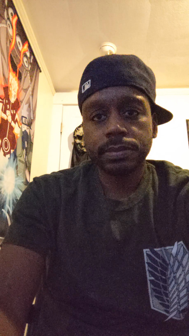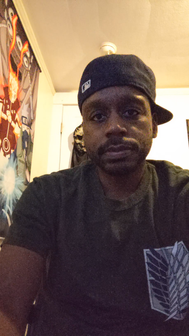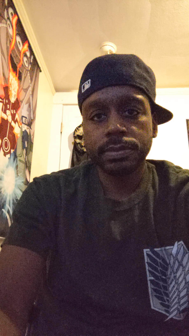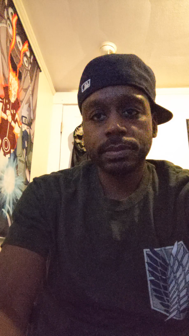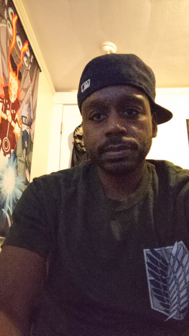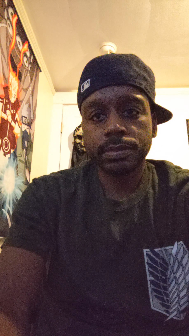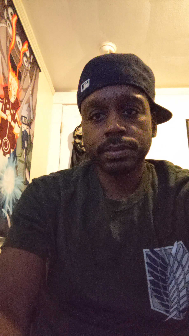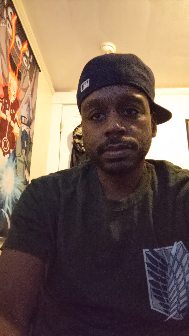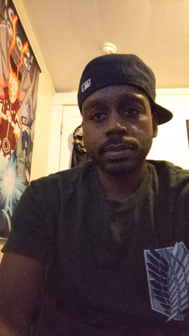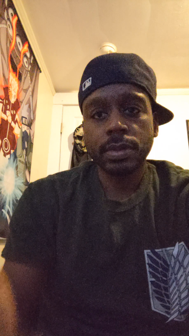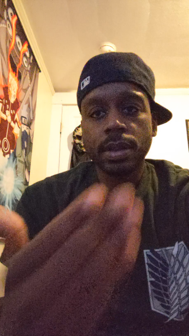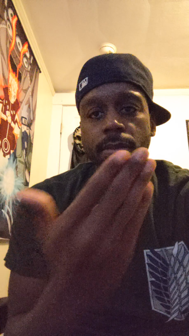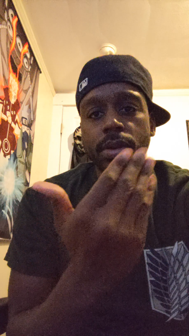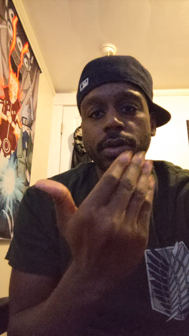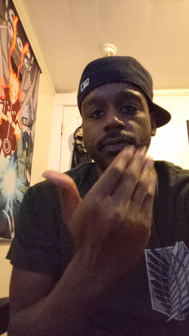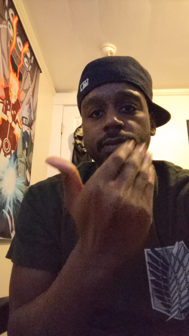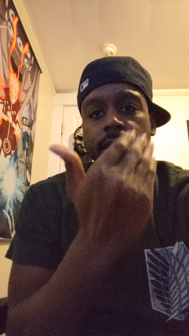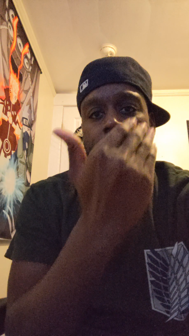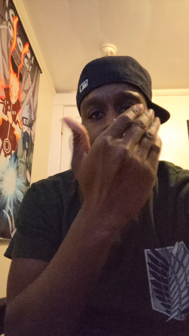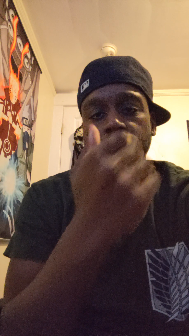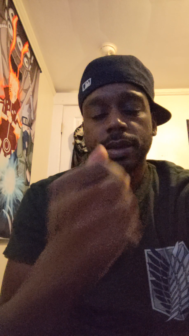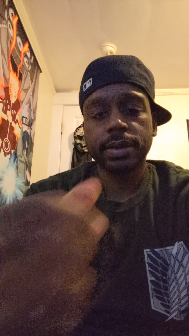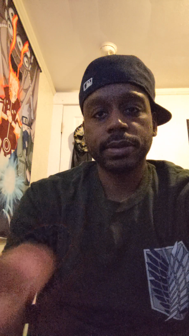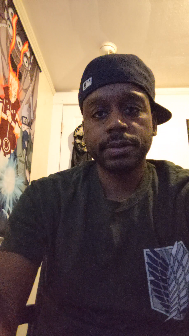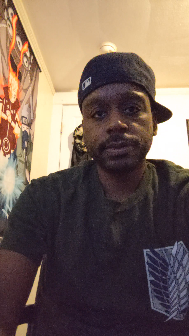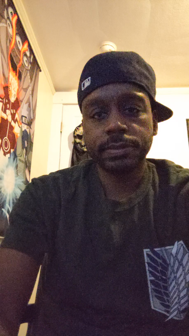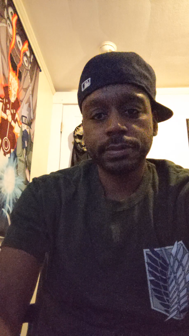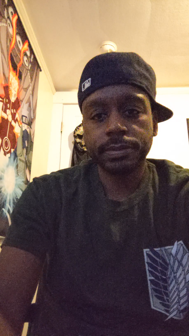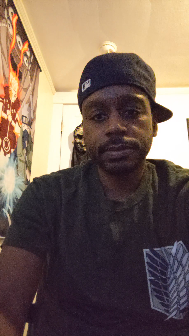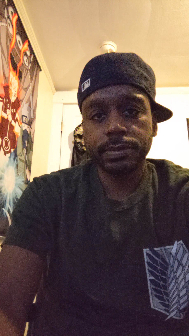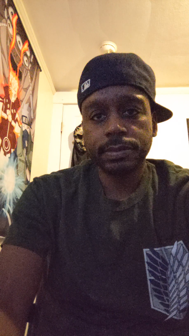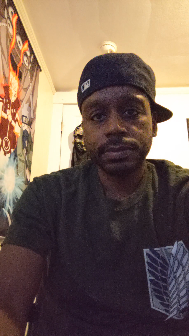butterfly